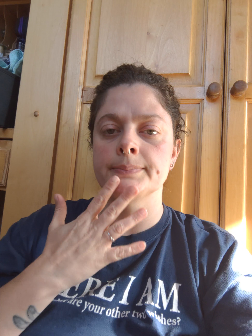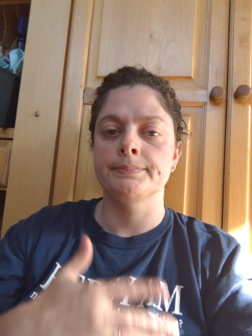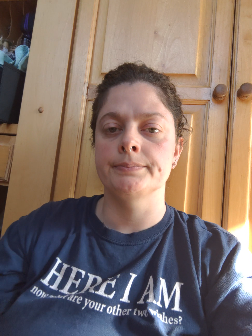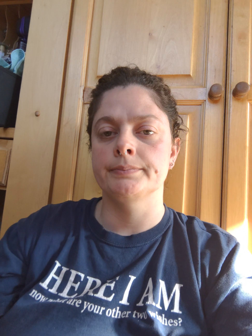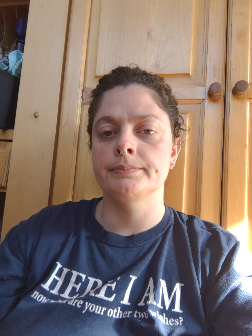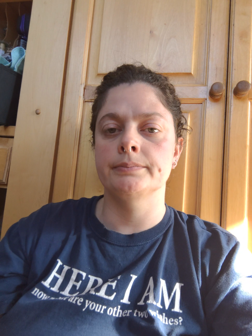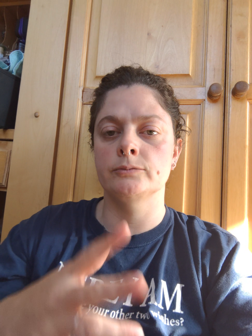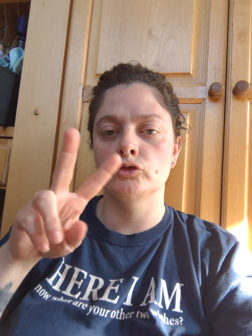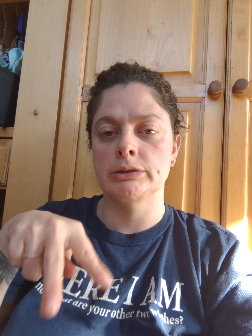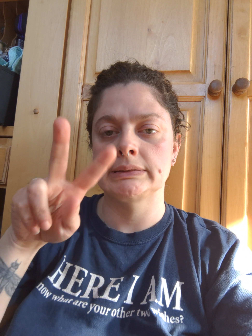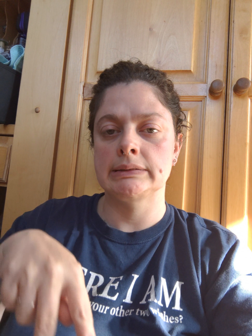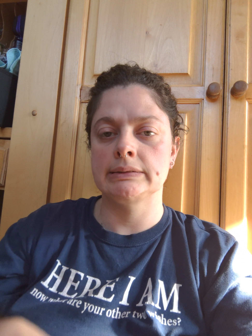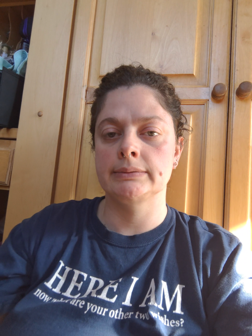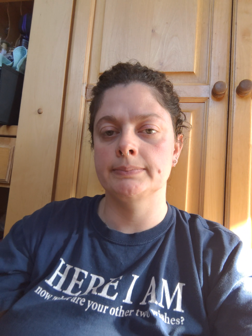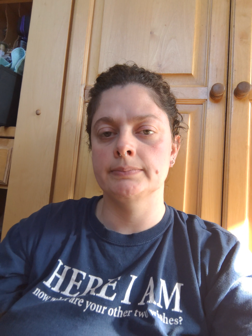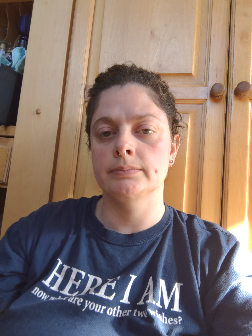read